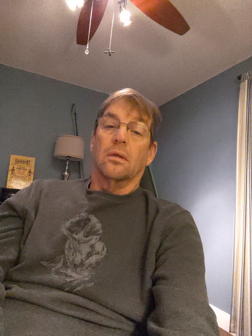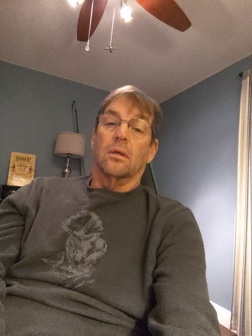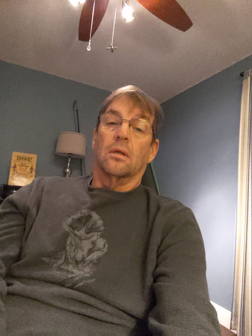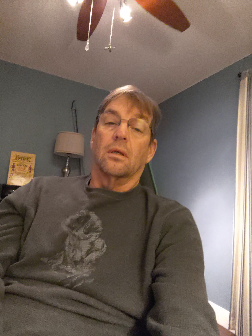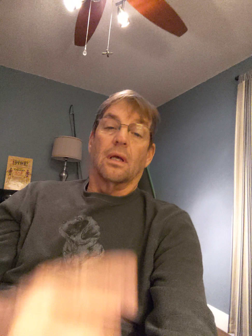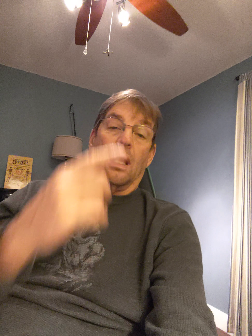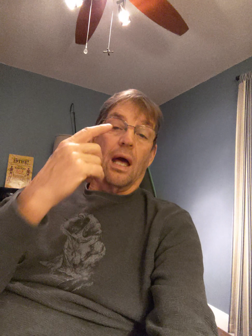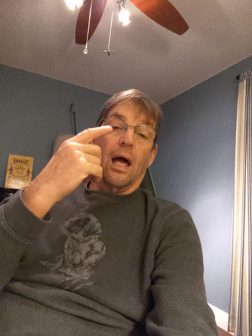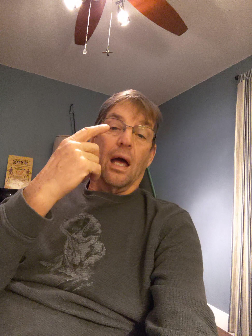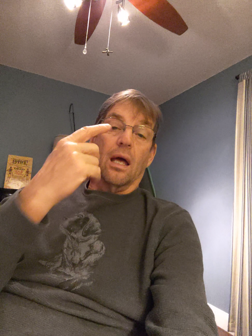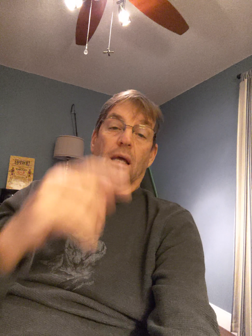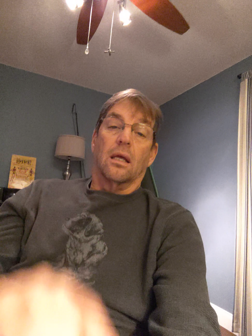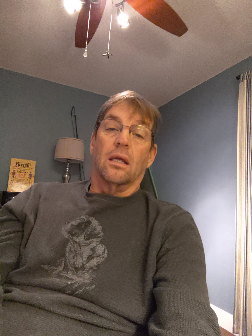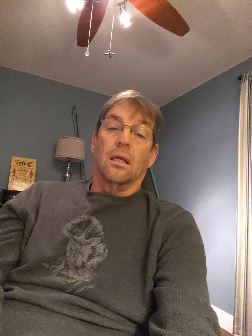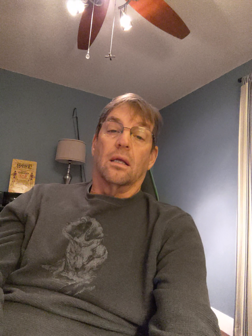eye